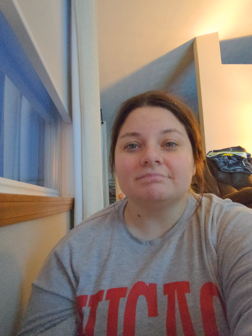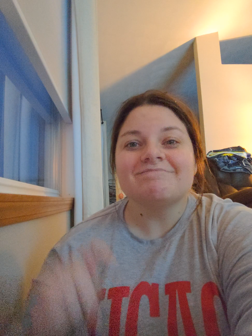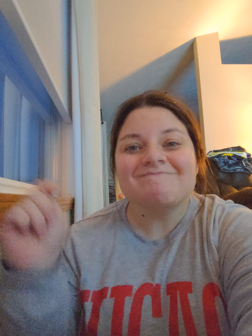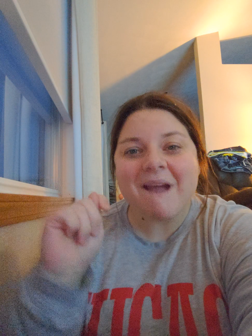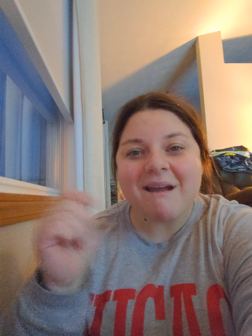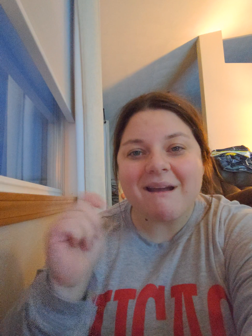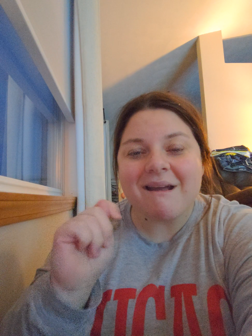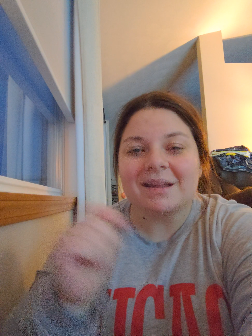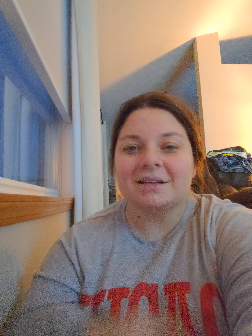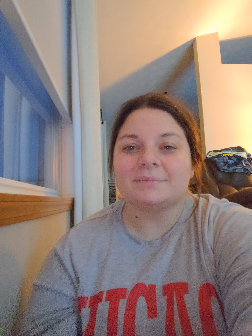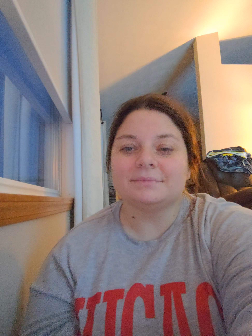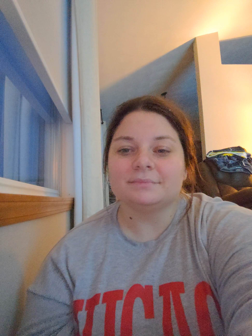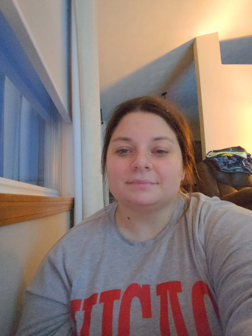potty